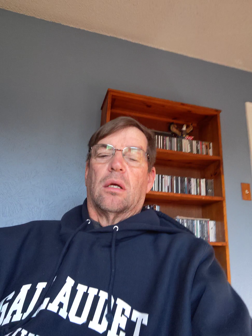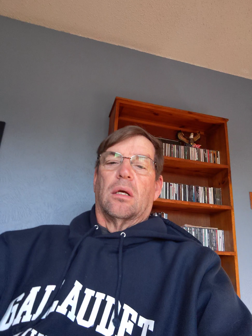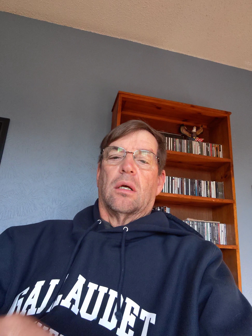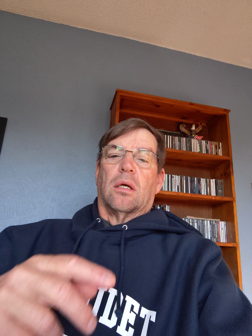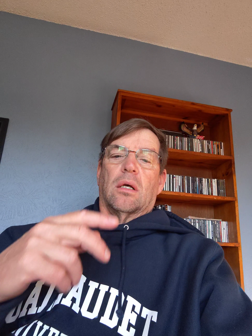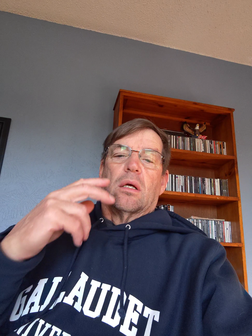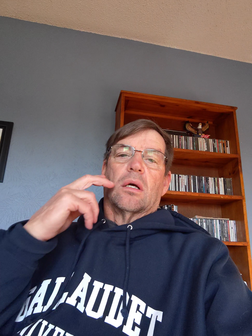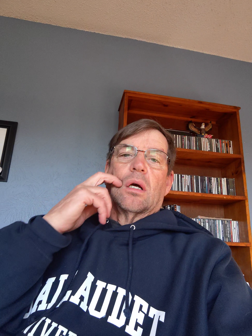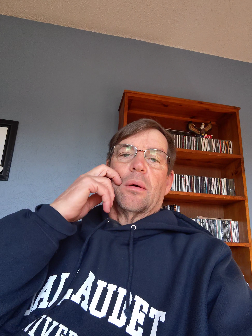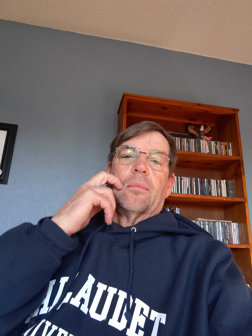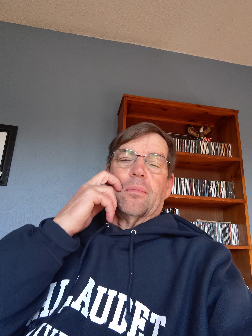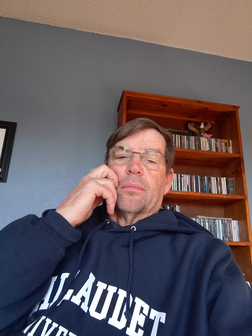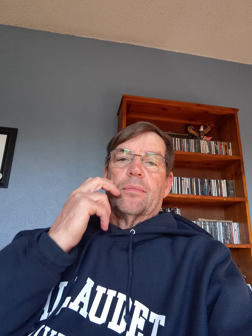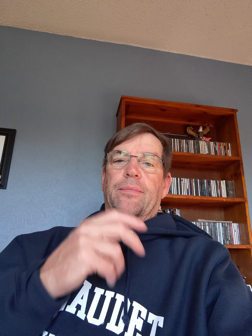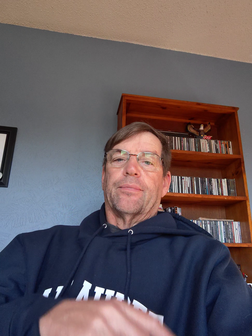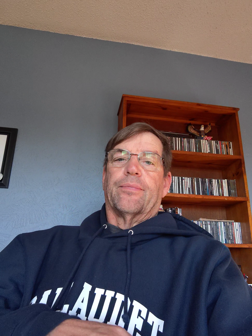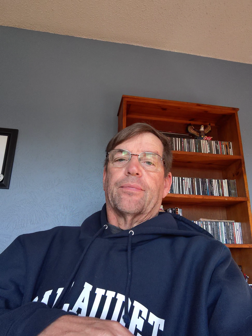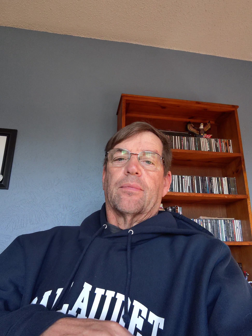gum